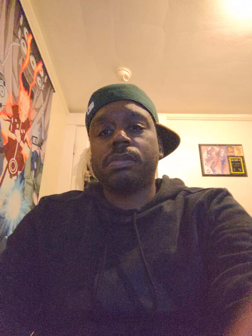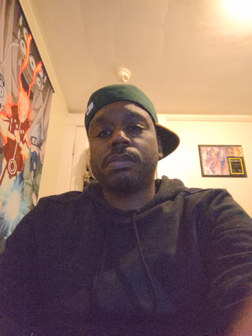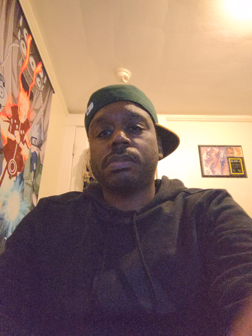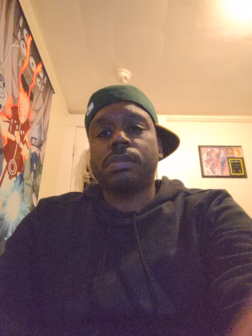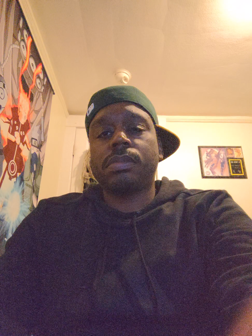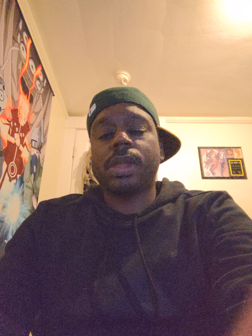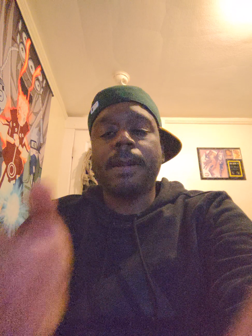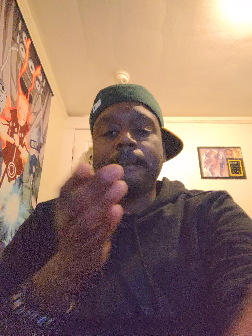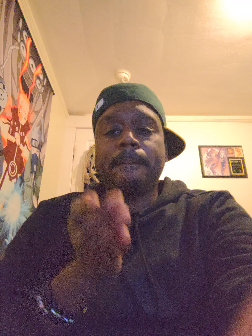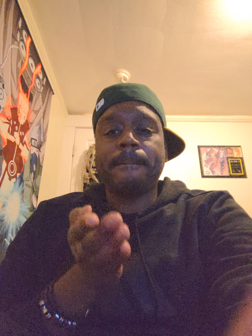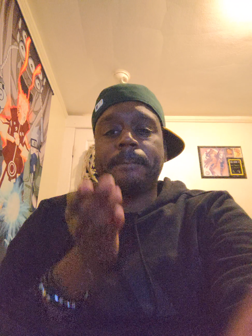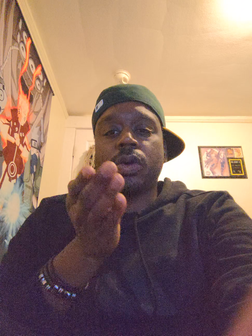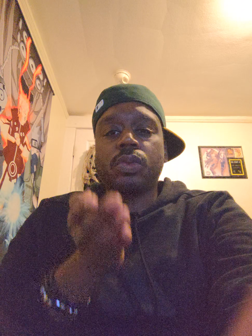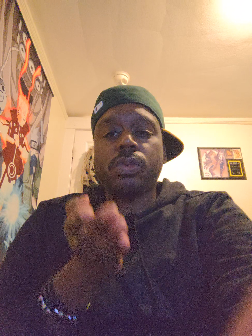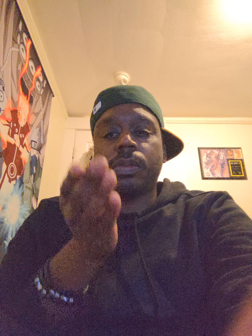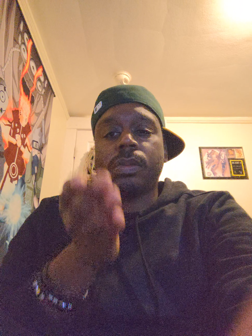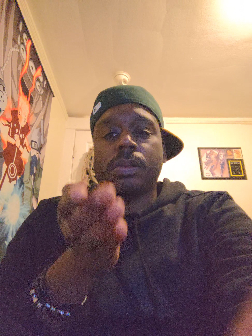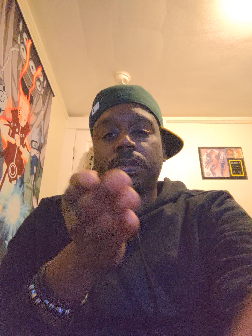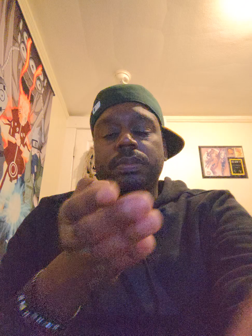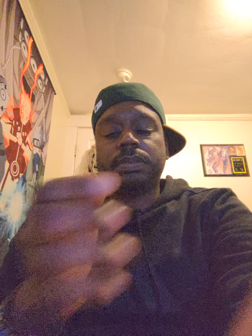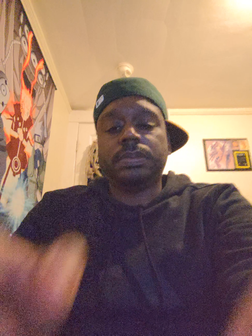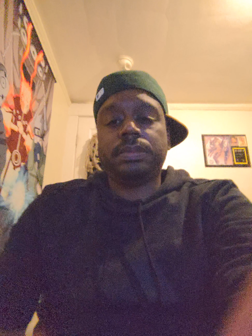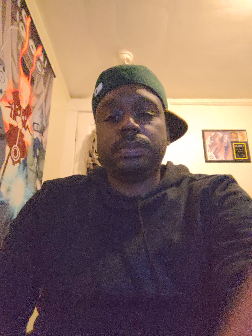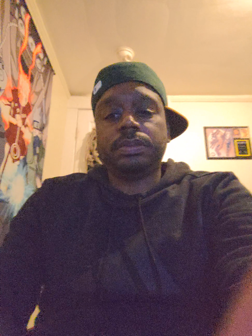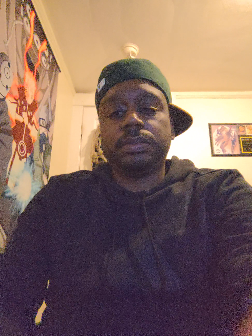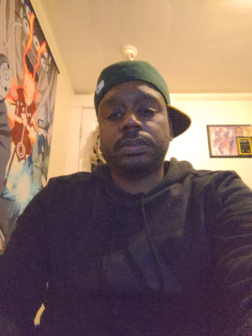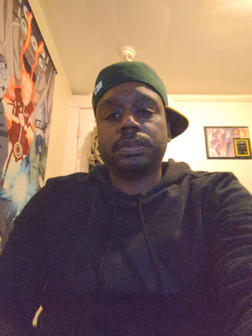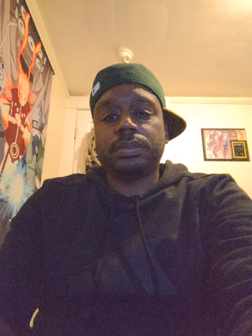boat